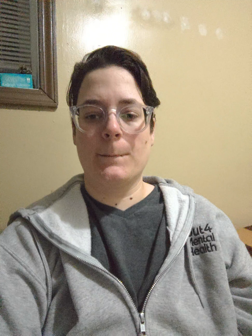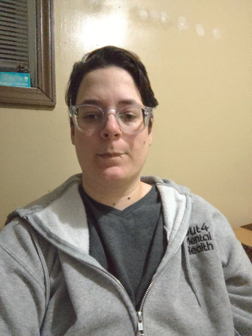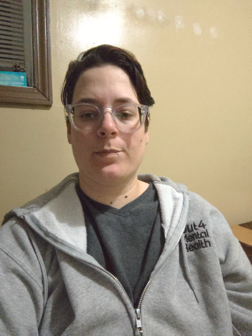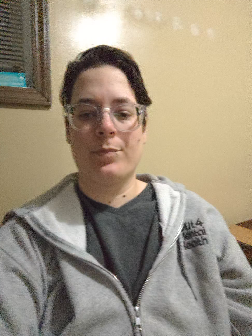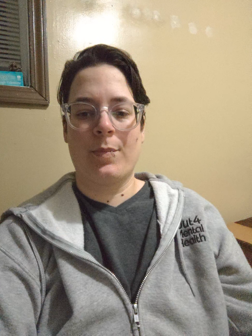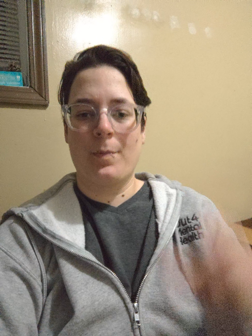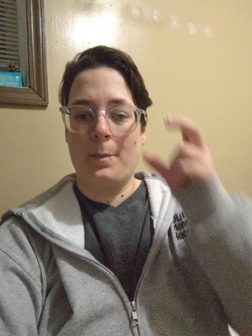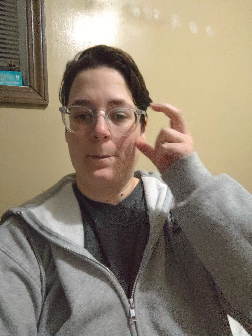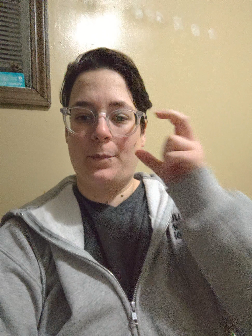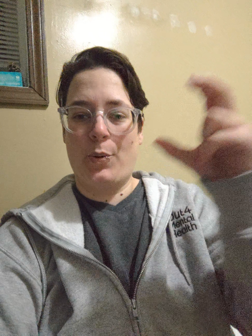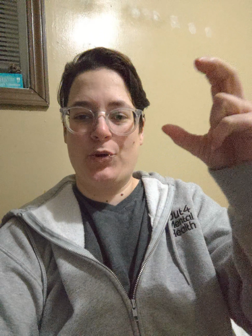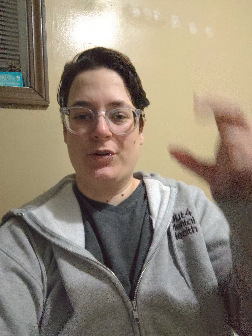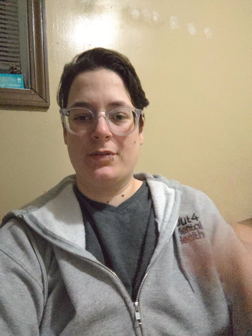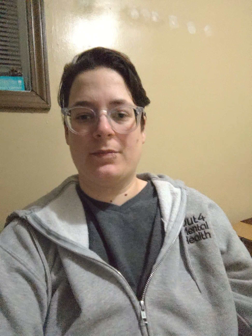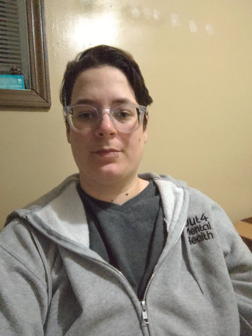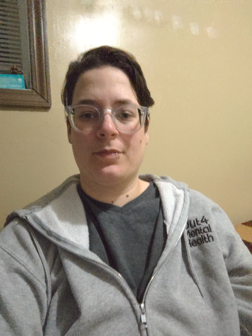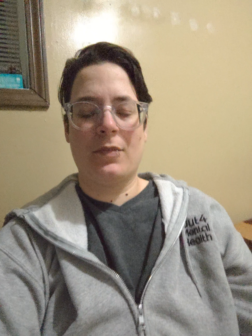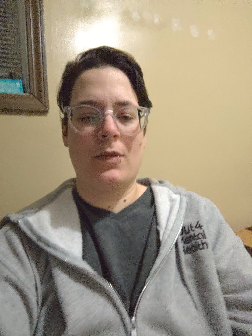moon